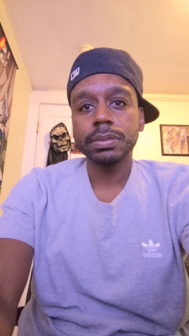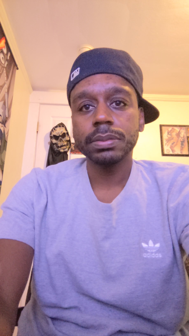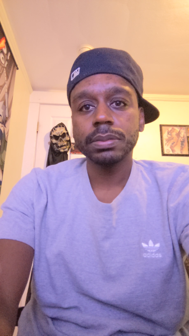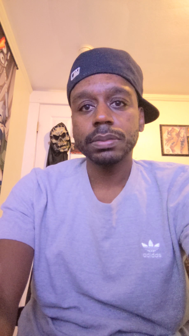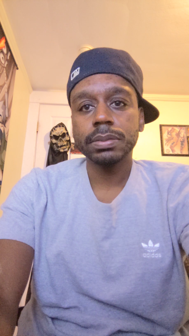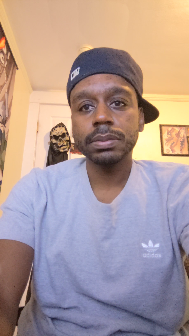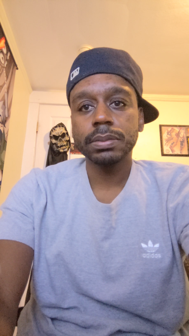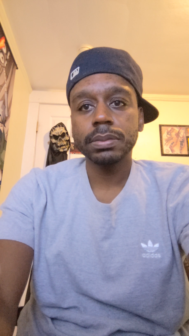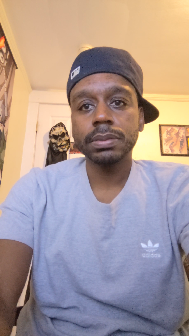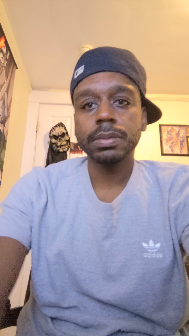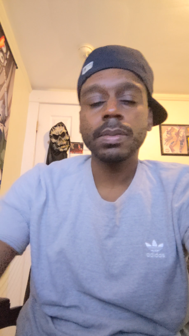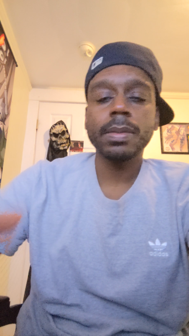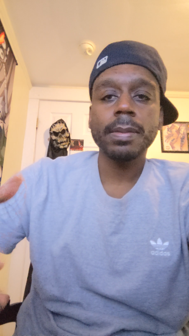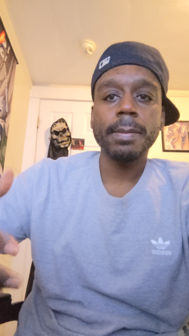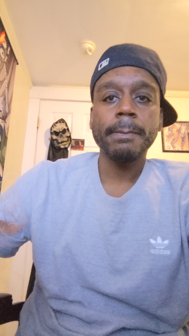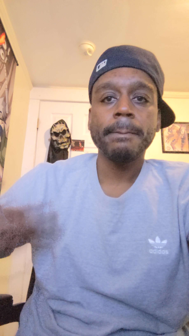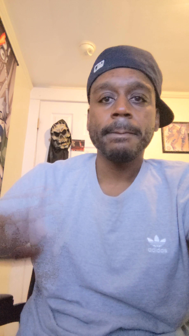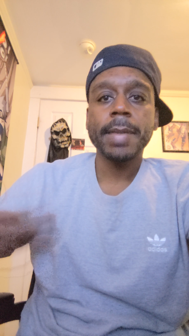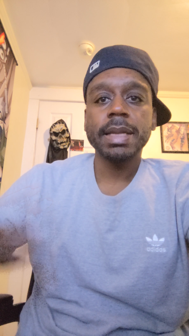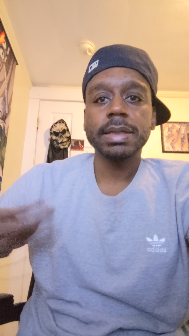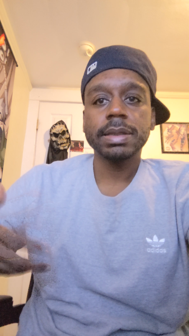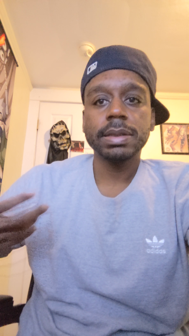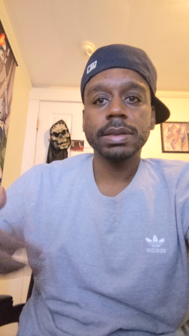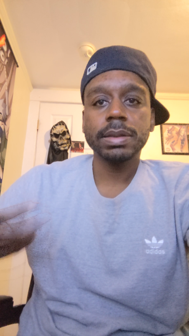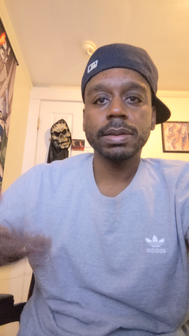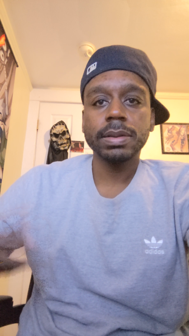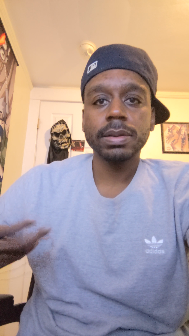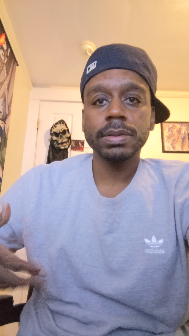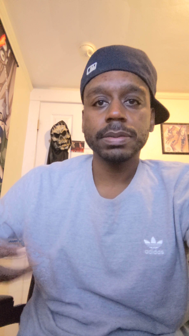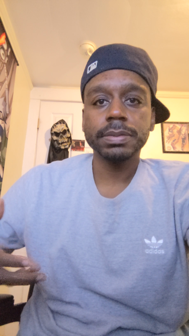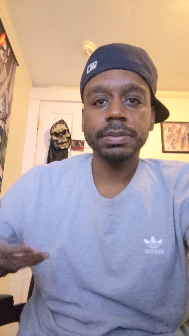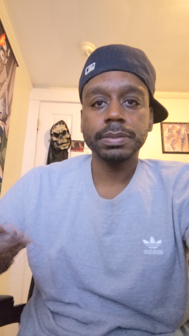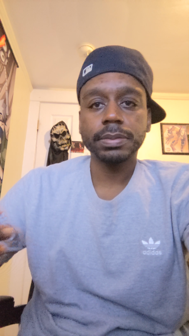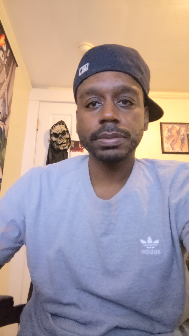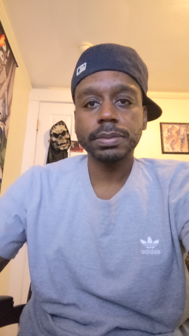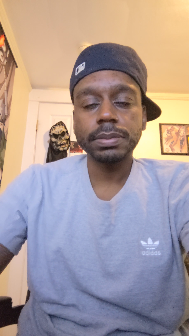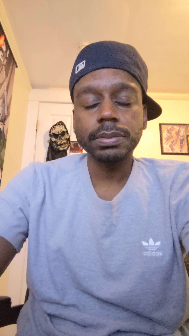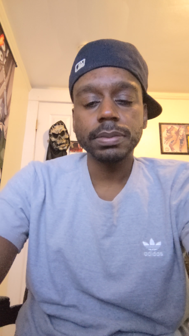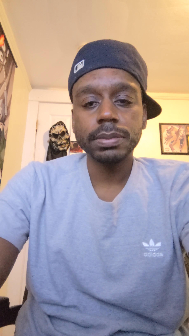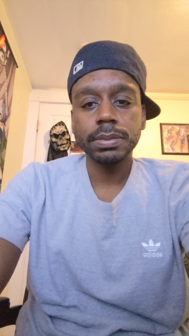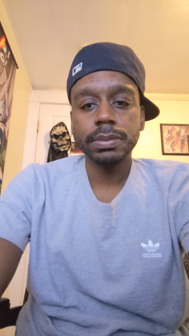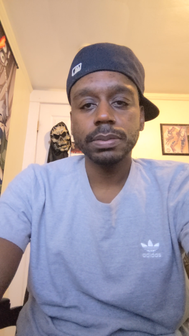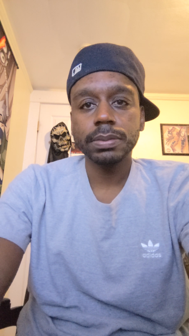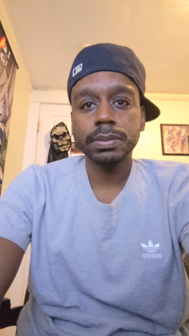monkey